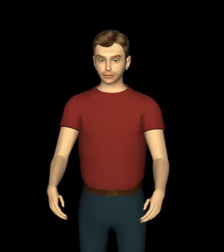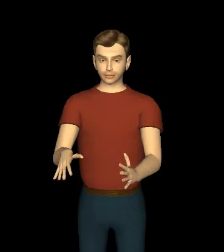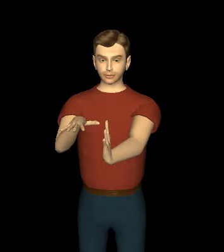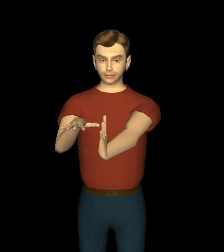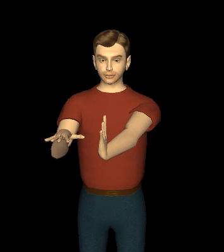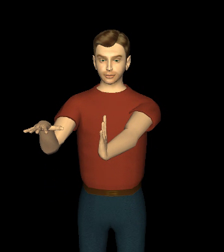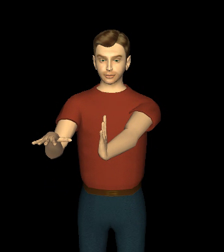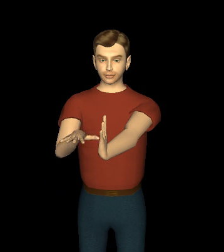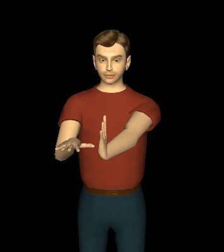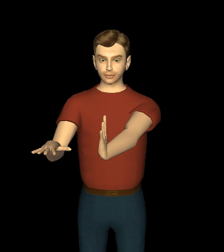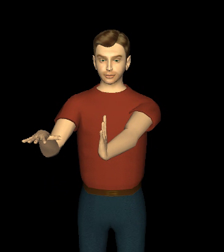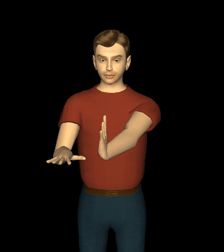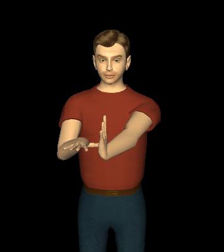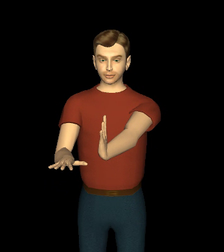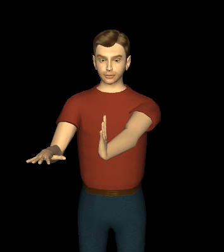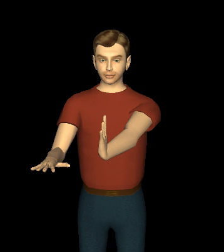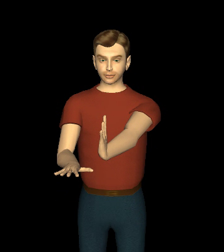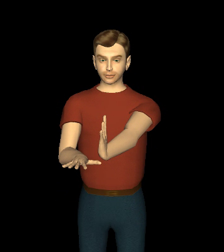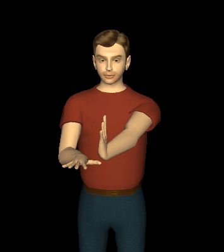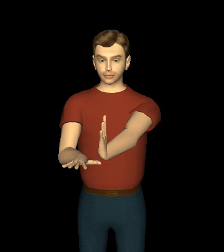خريف